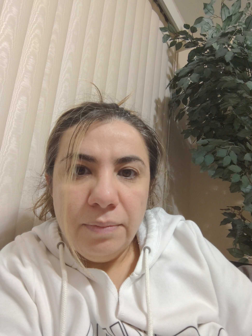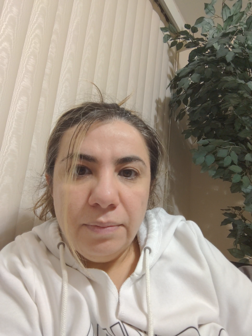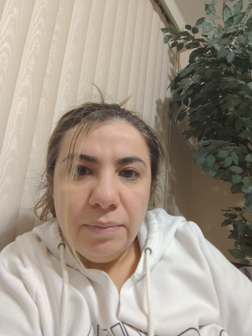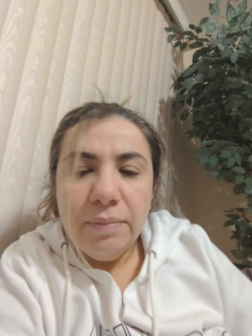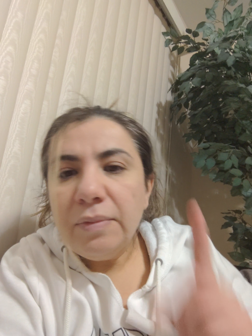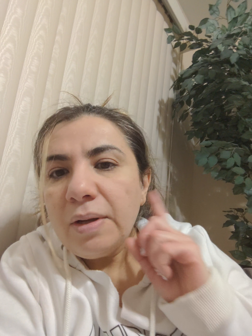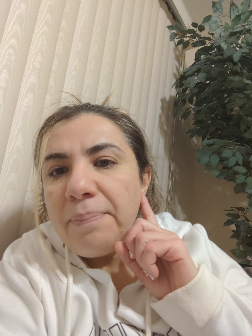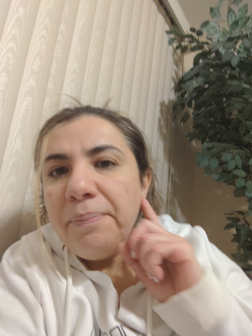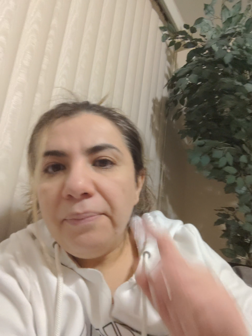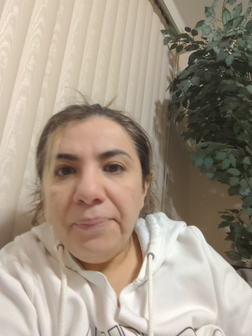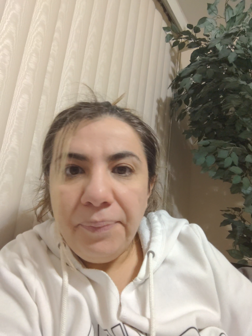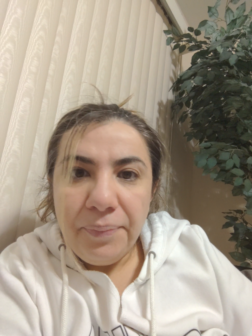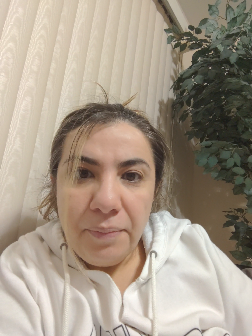hear